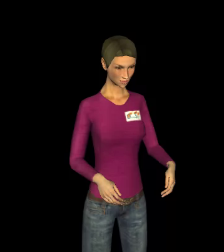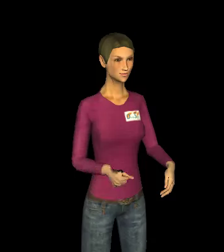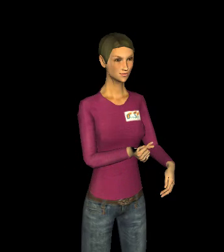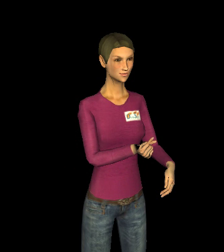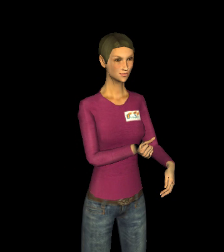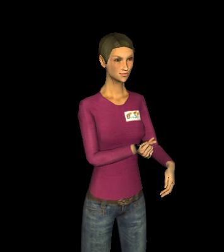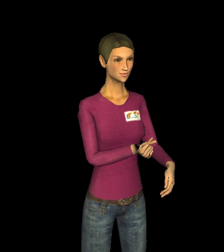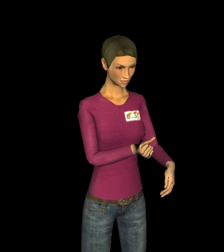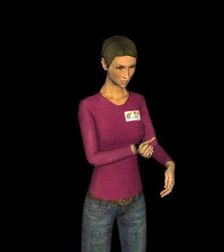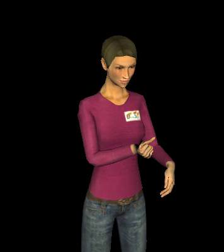مال